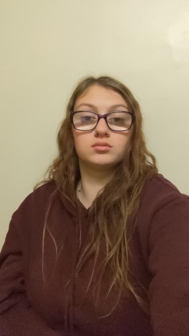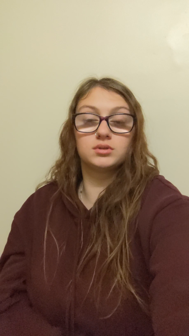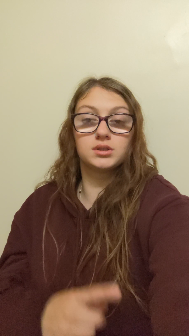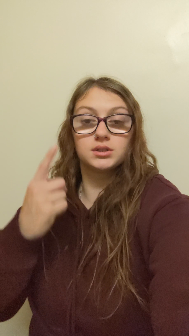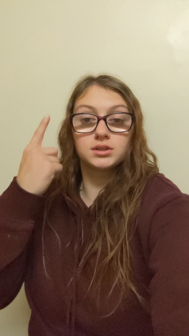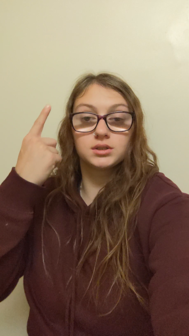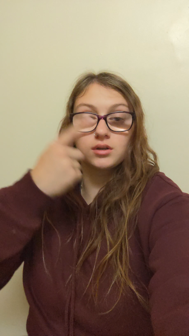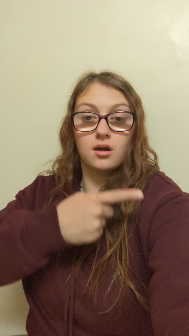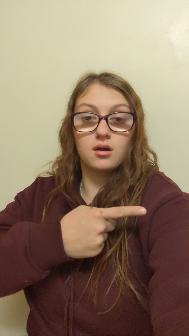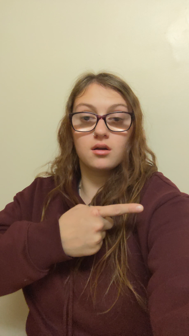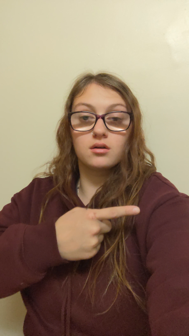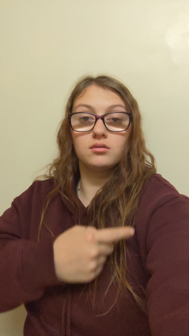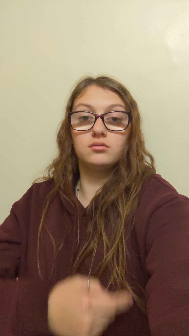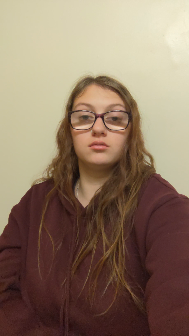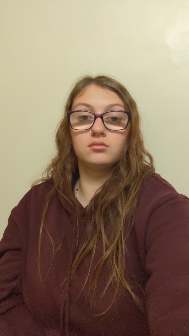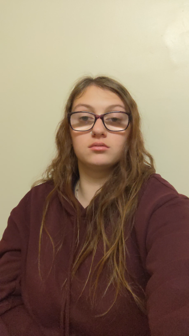day